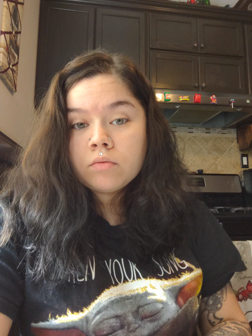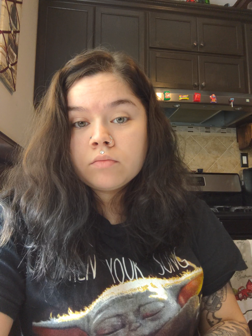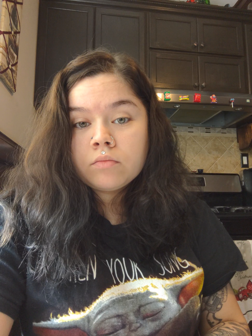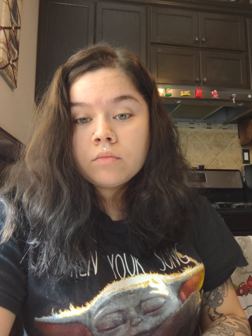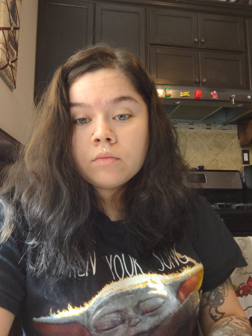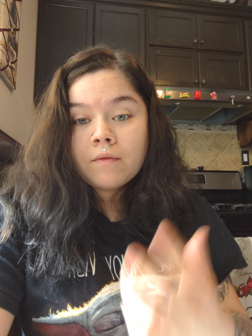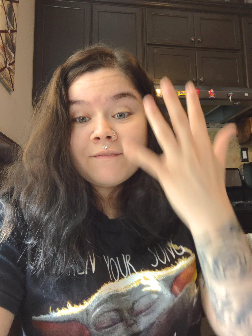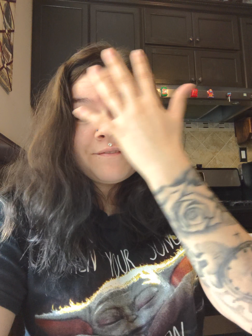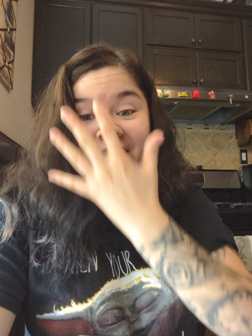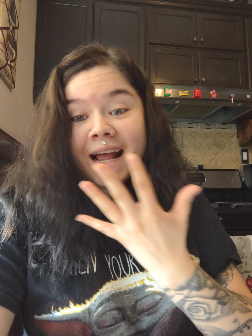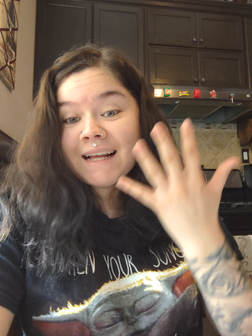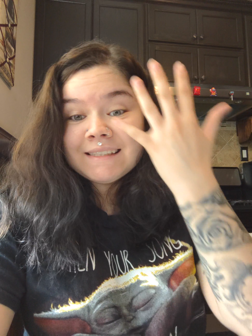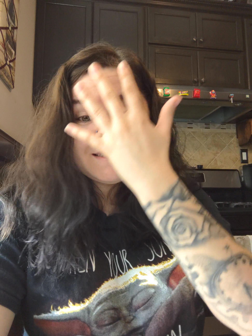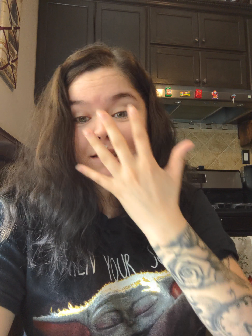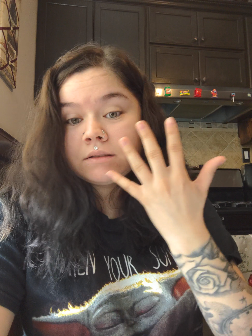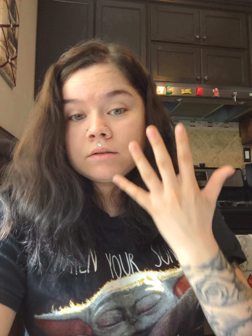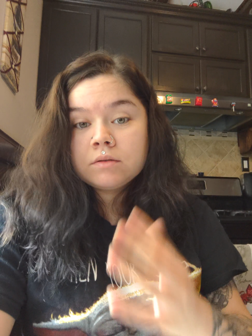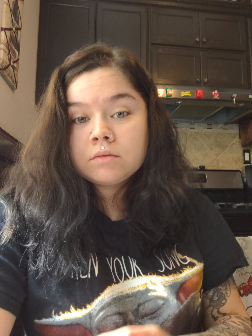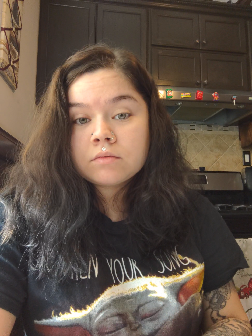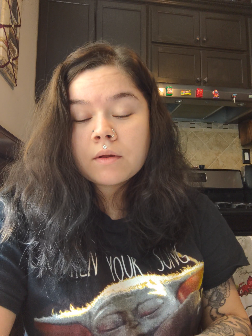face